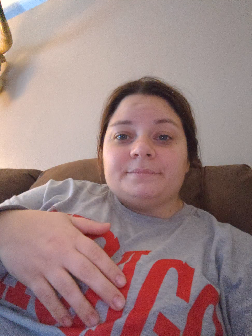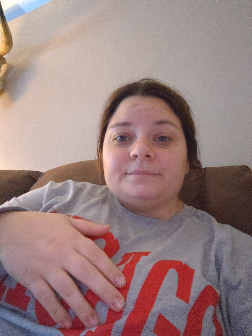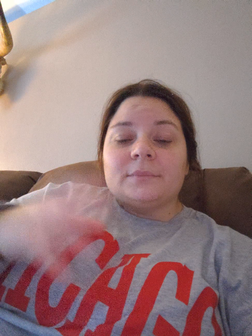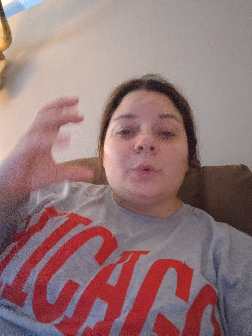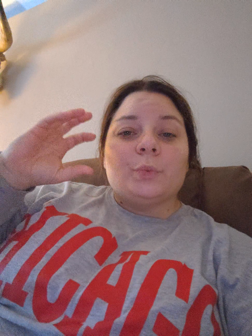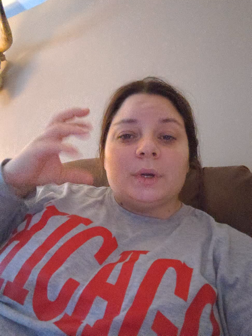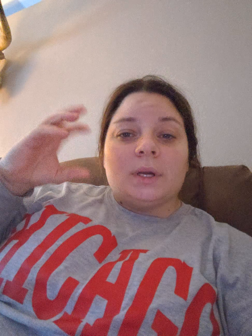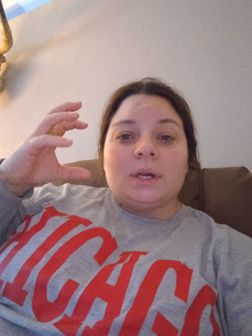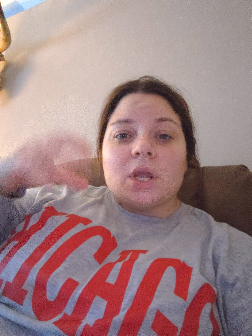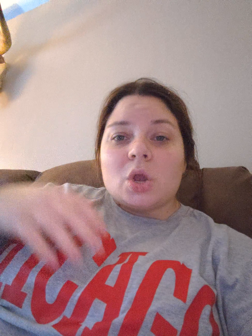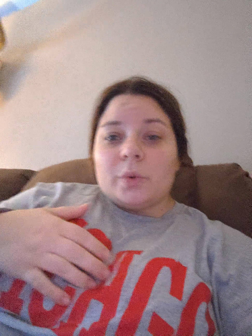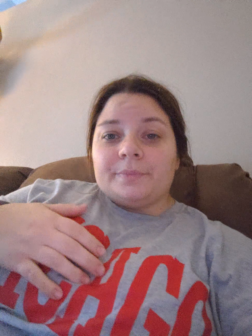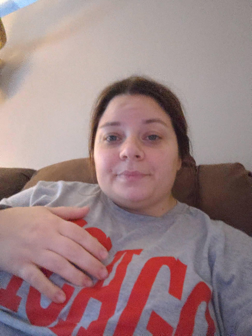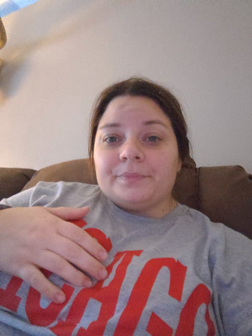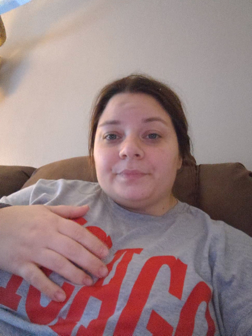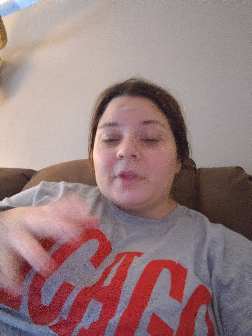radio